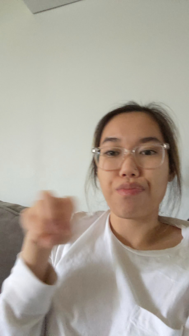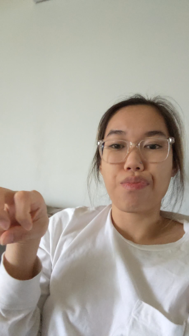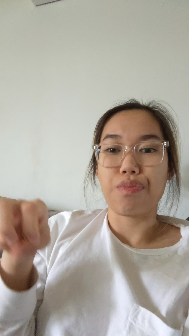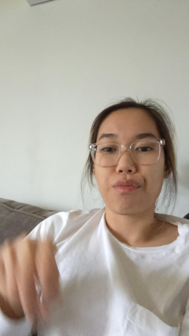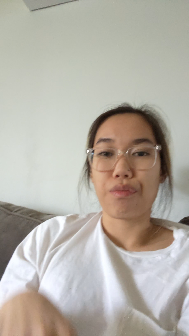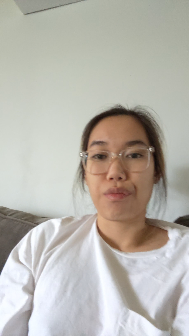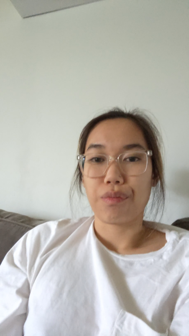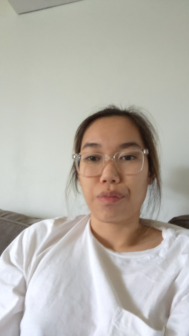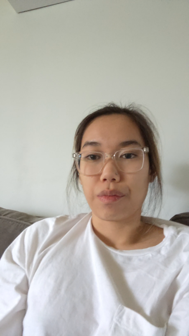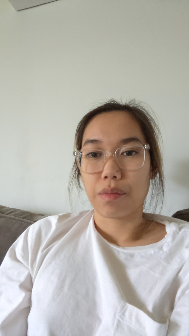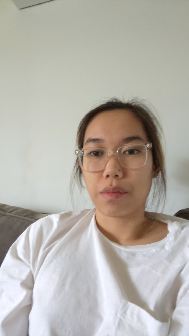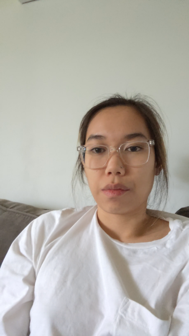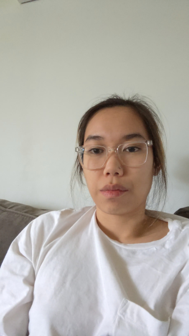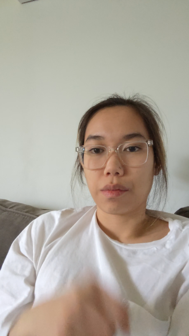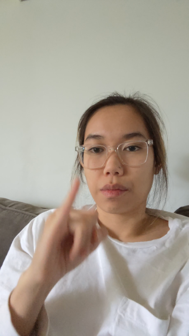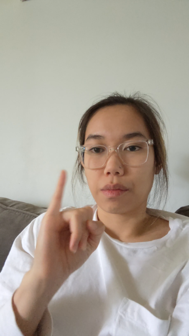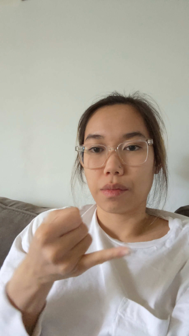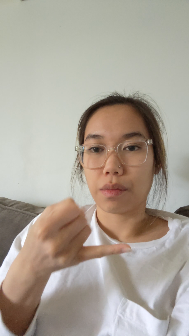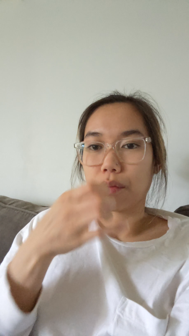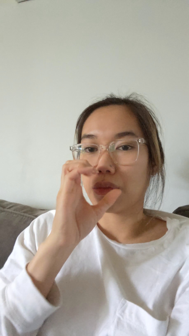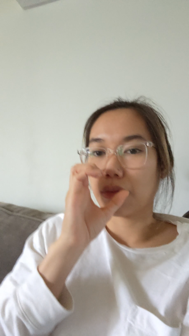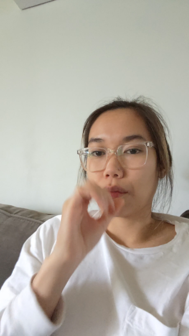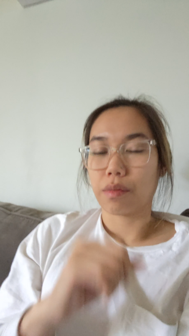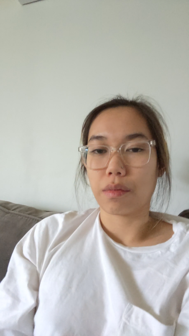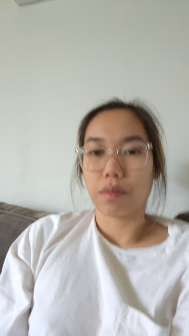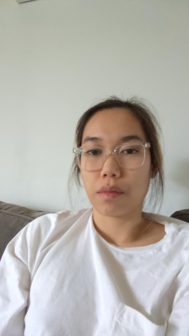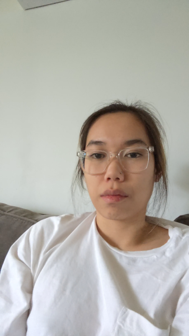juice